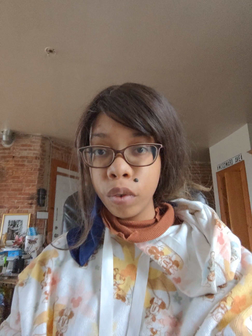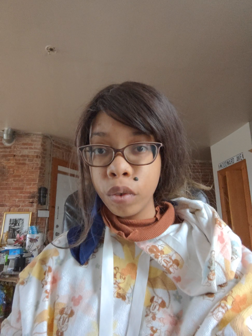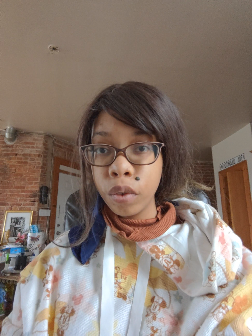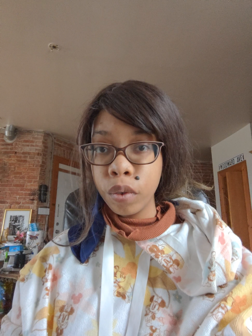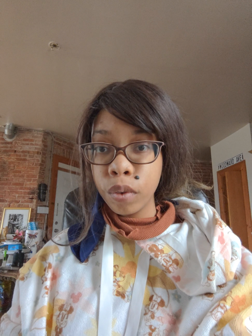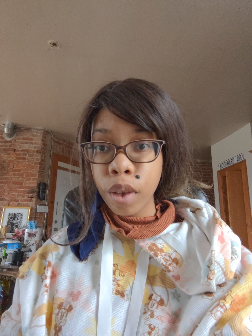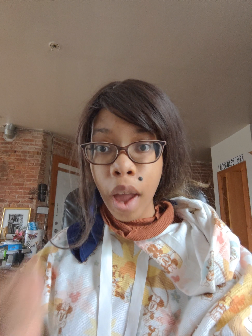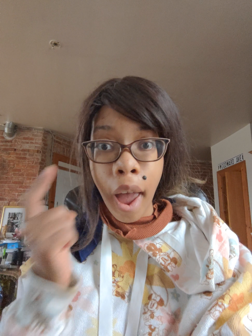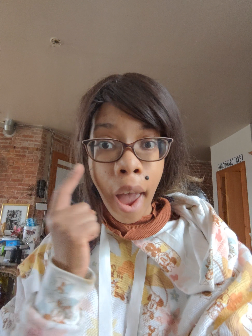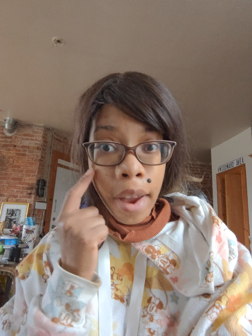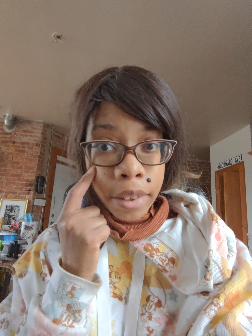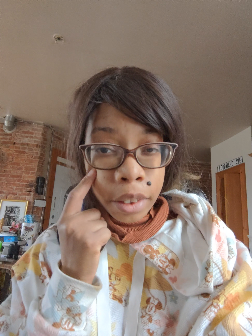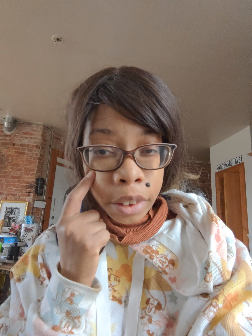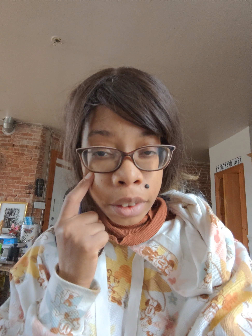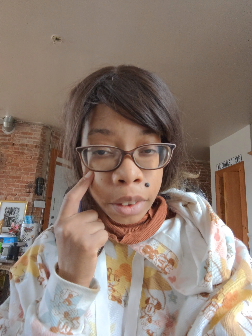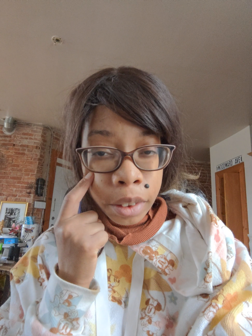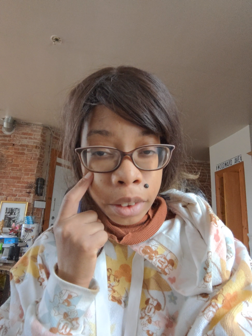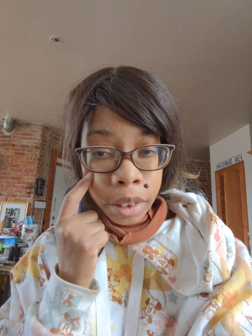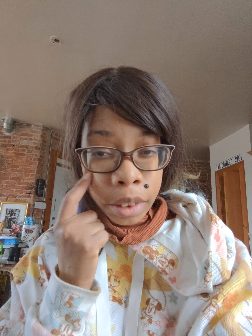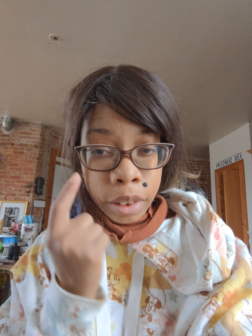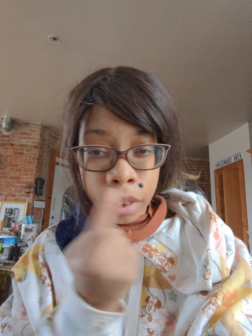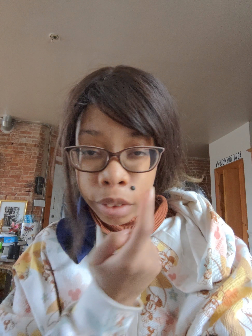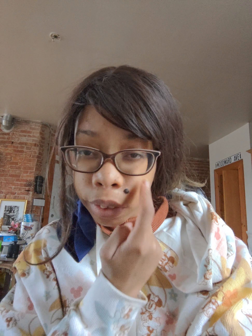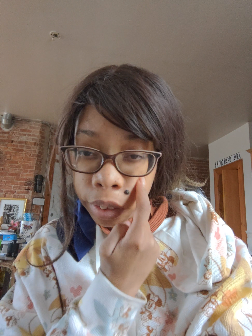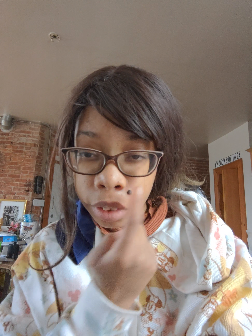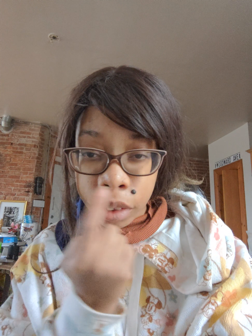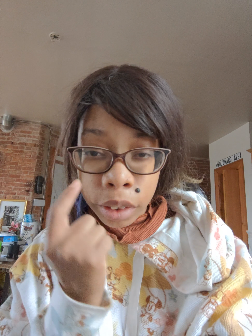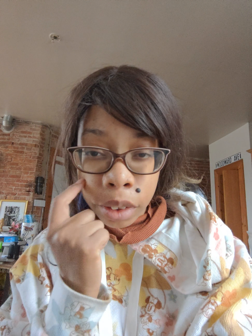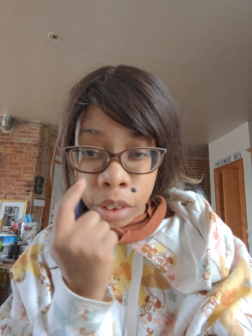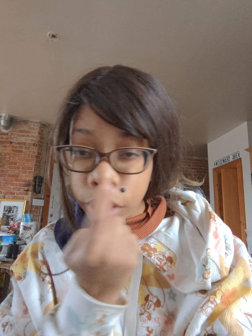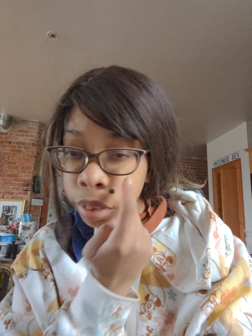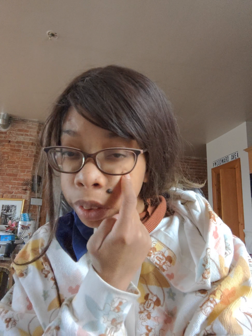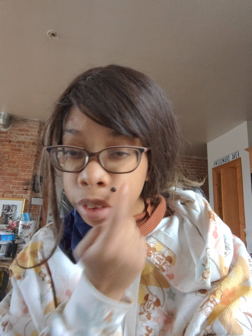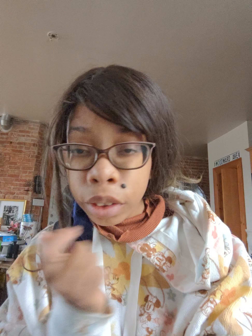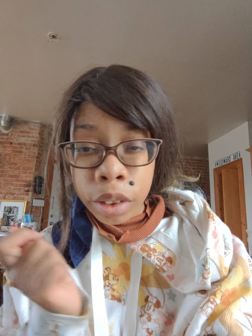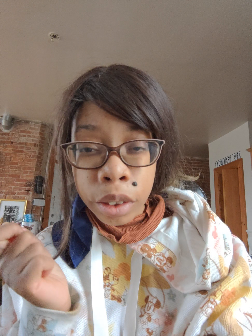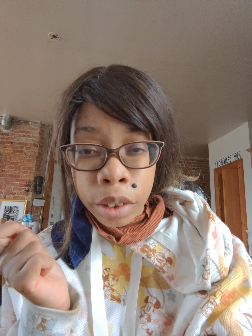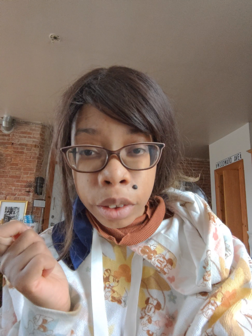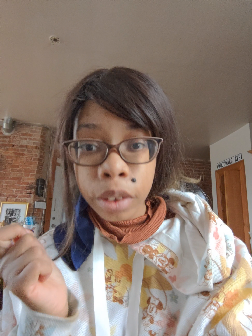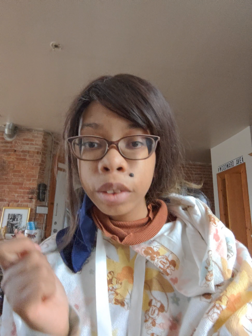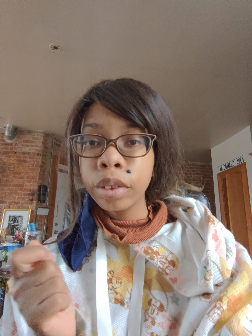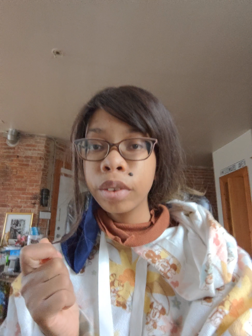eye